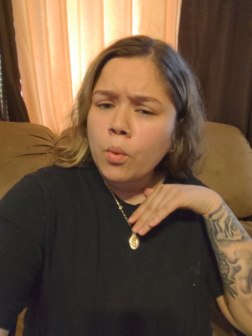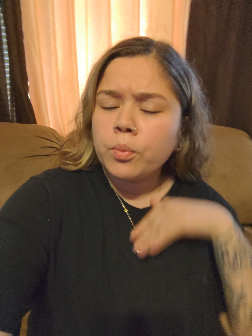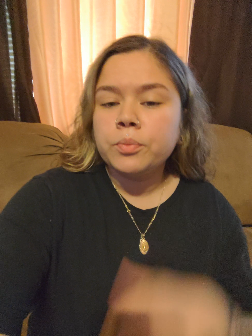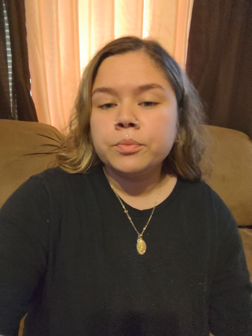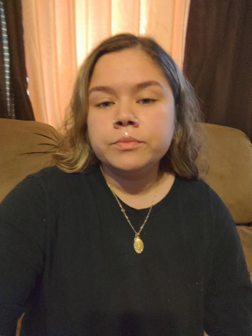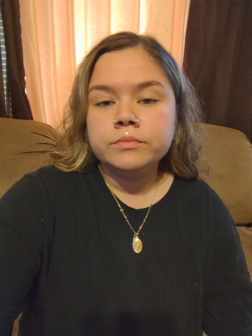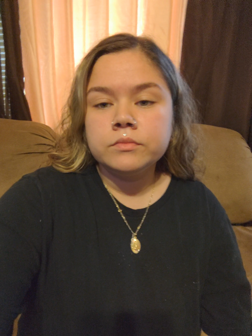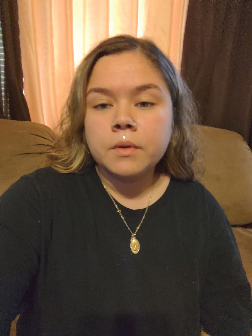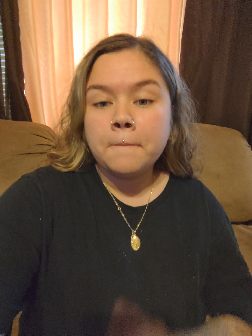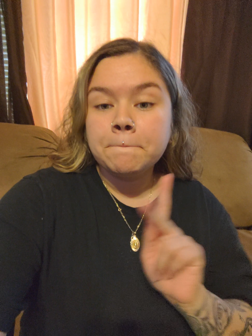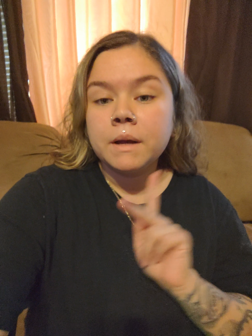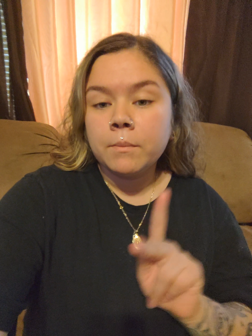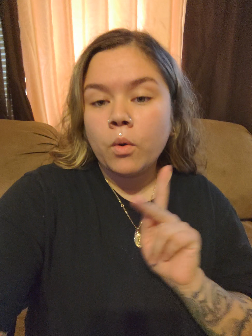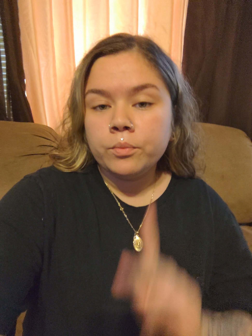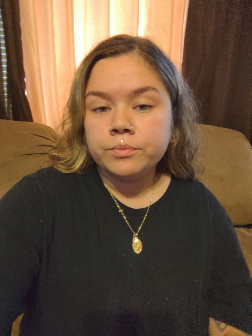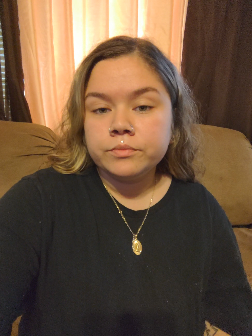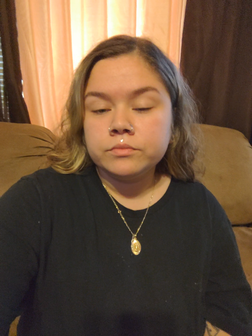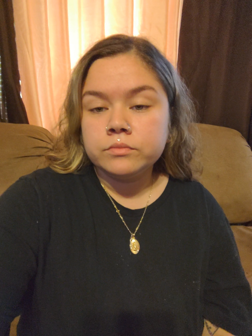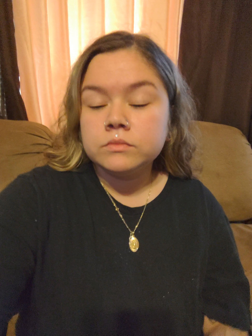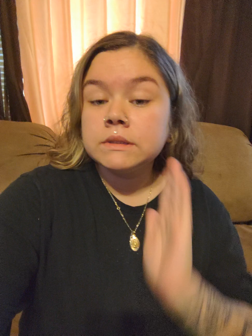people